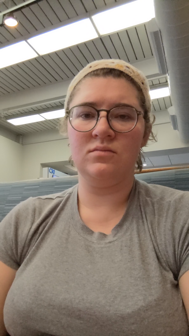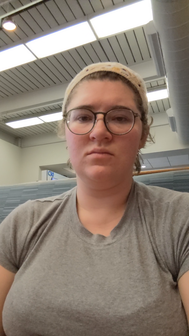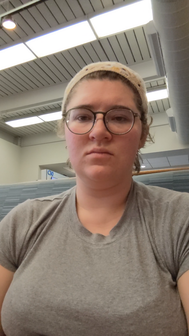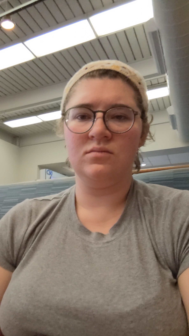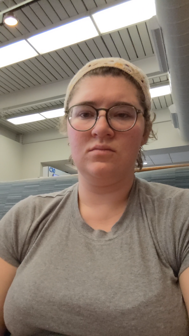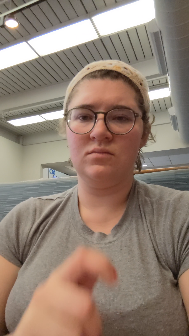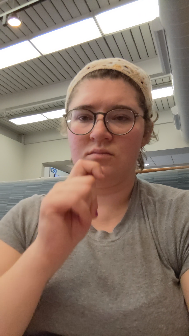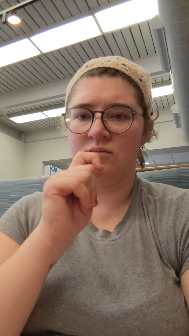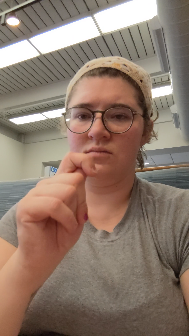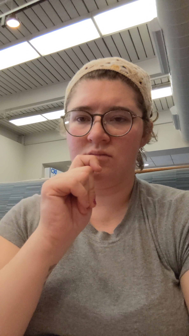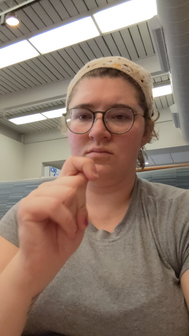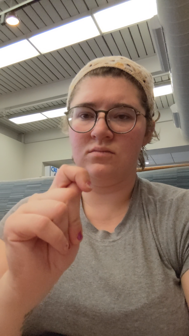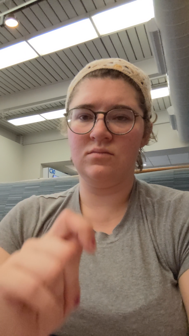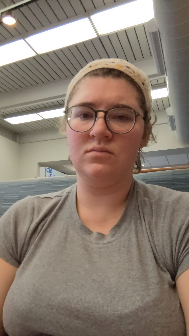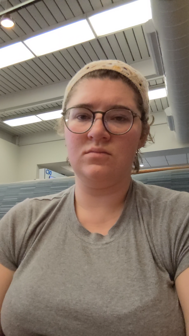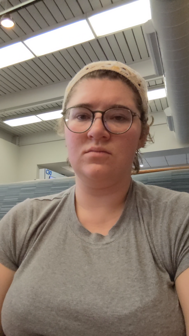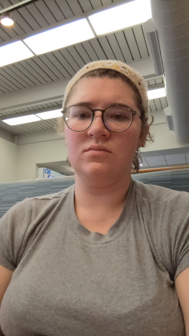popsicle